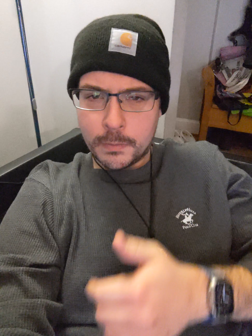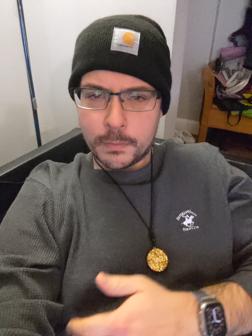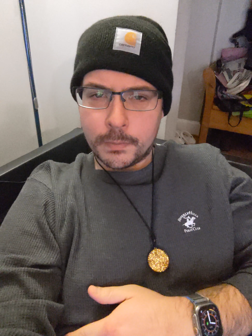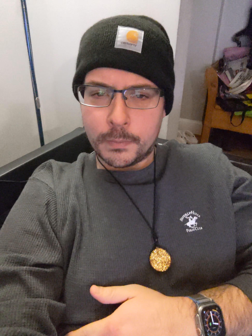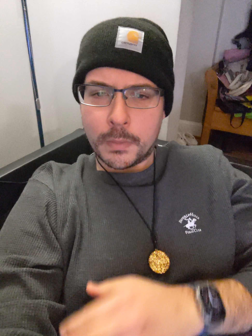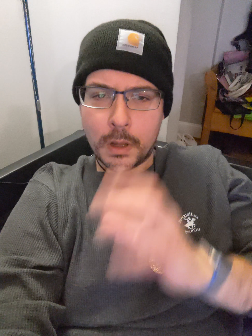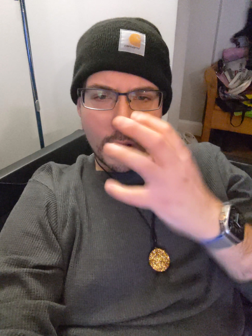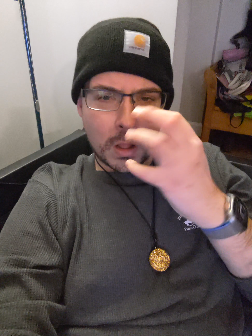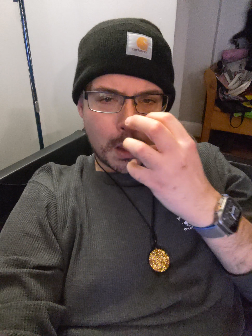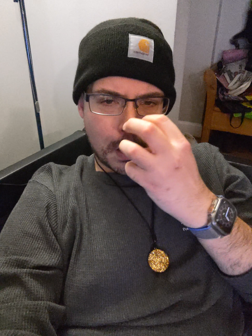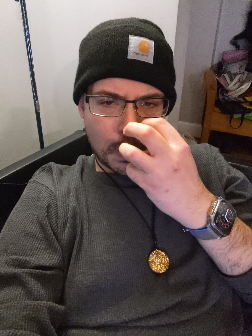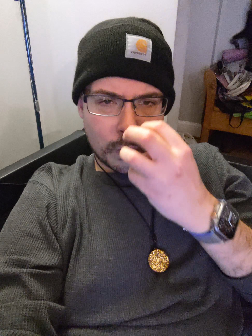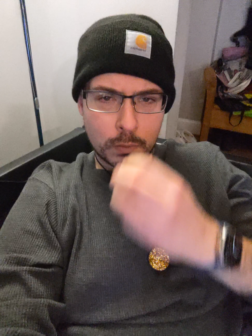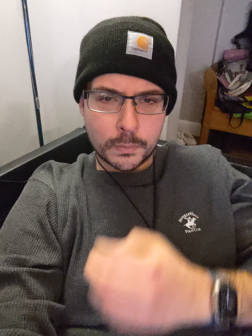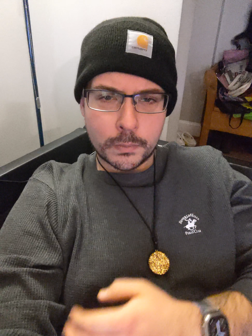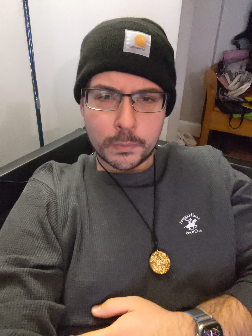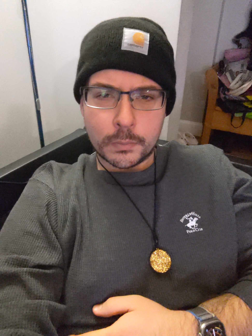clown